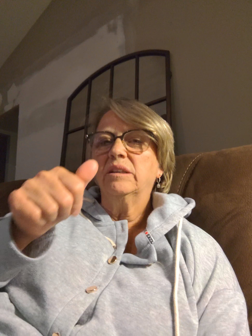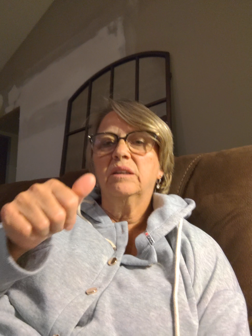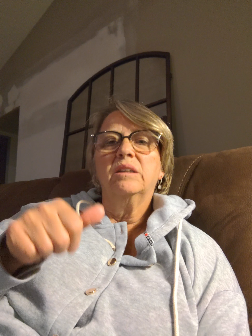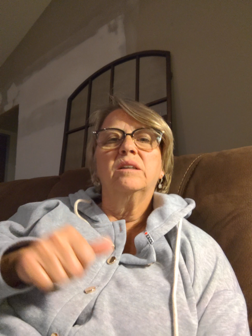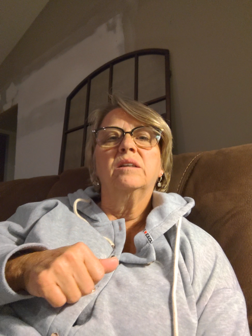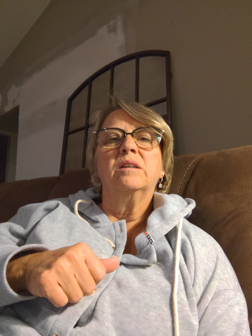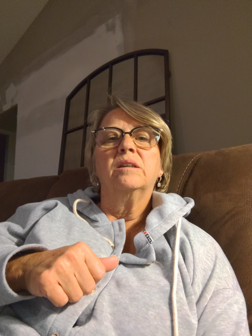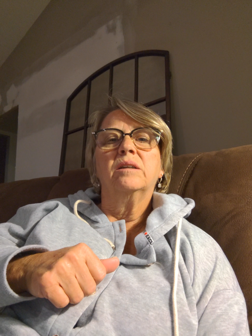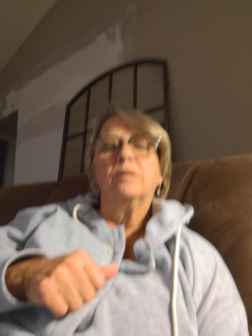nuts